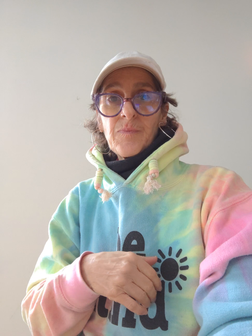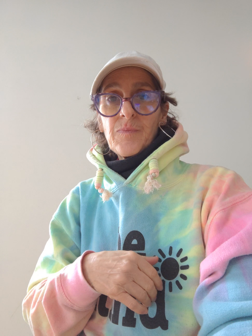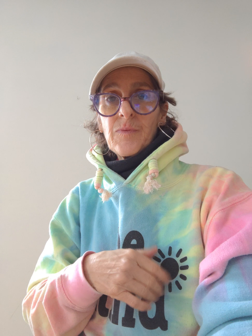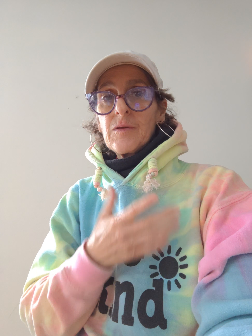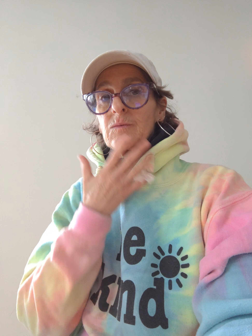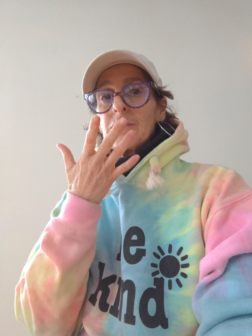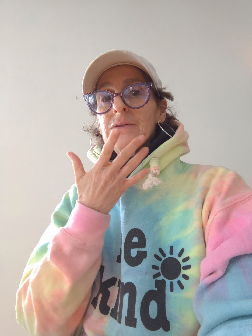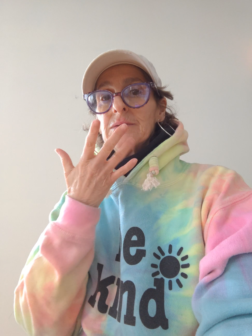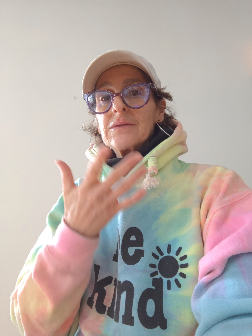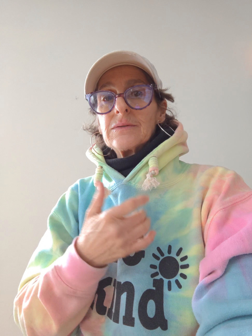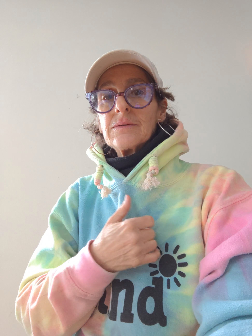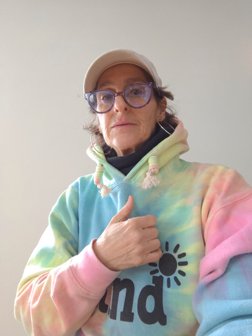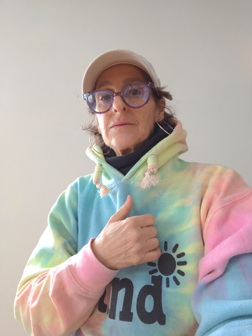grass